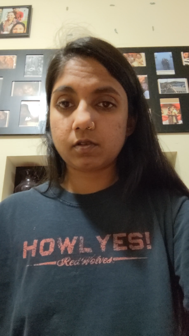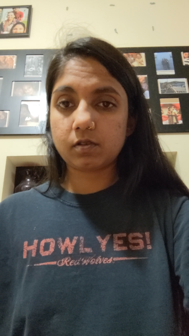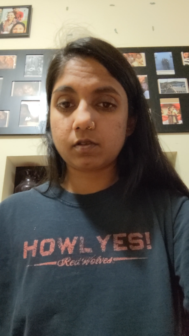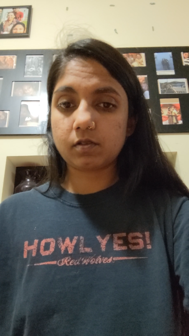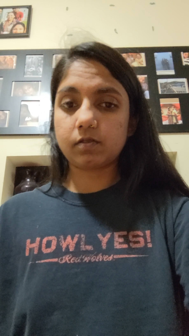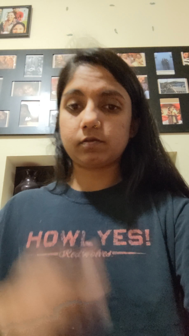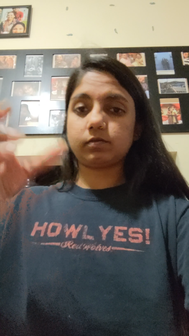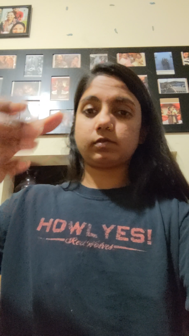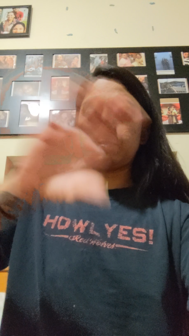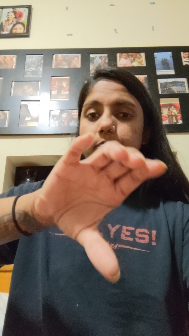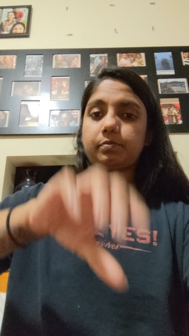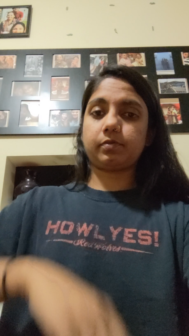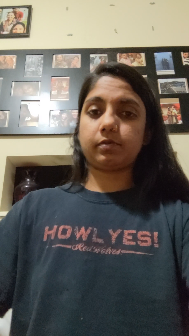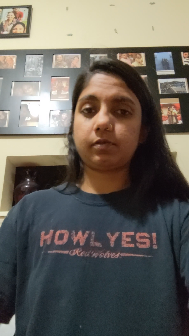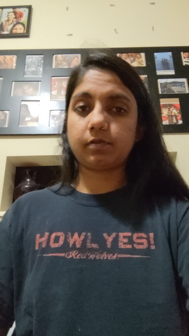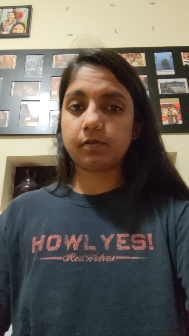dump